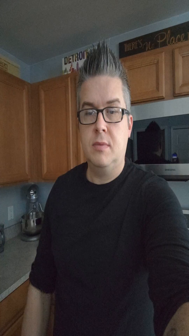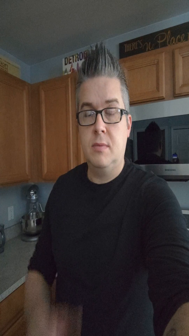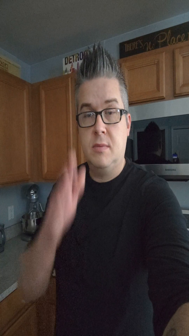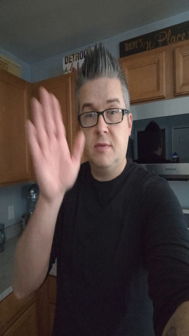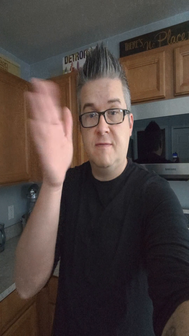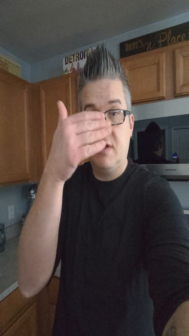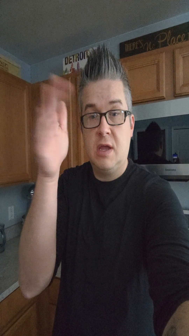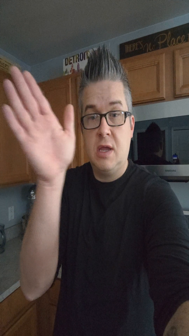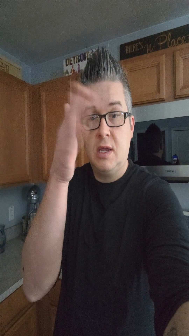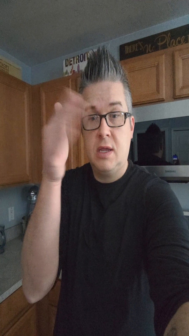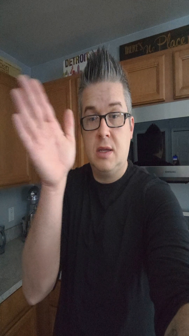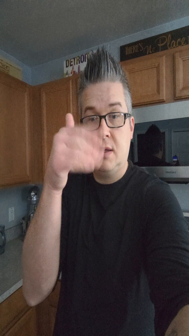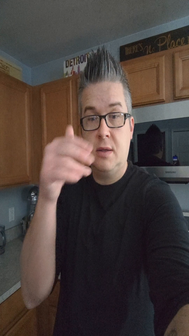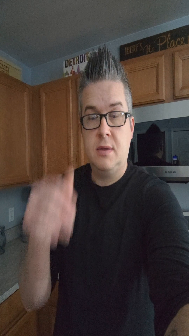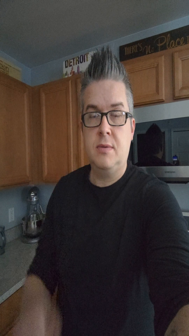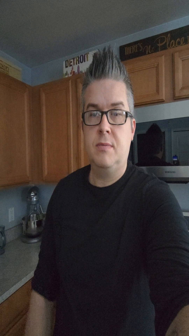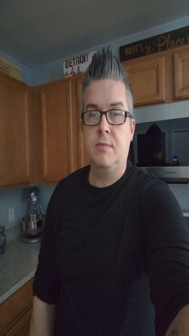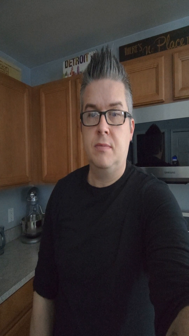flag